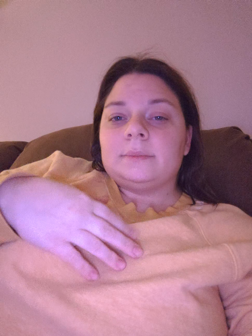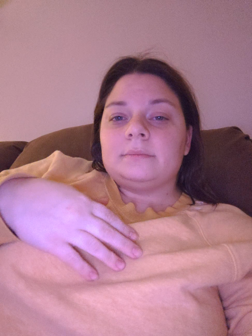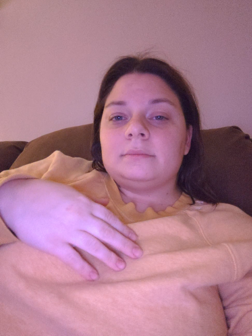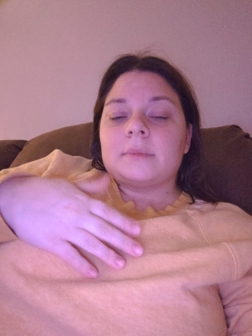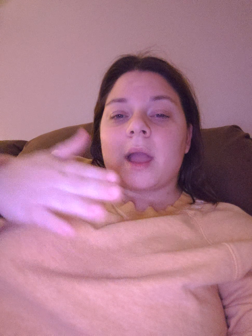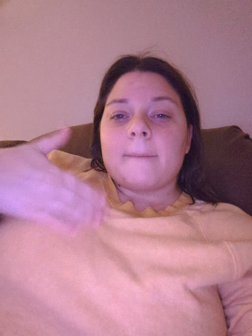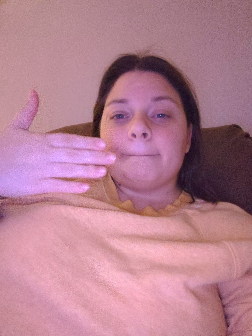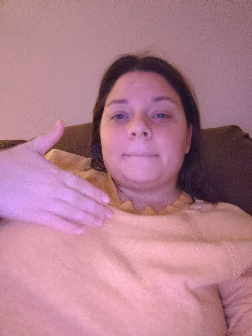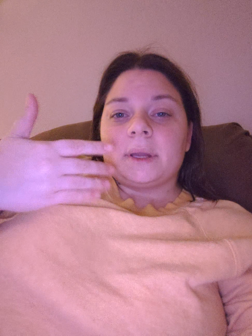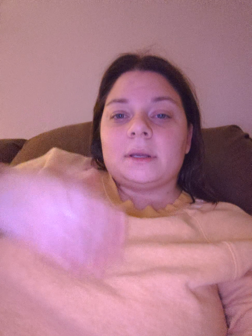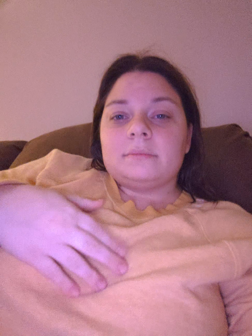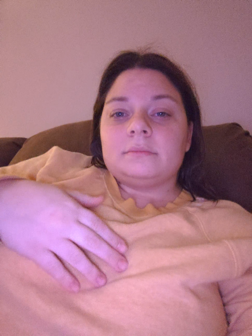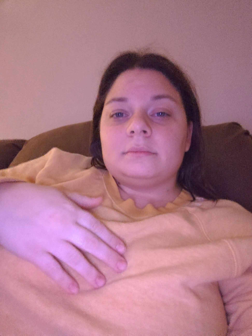happy